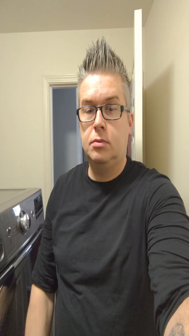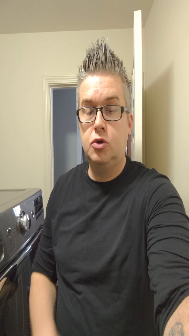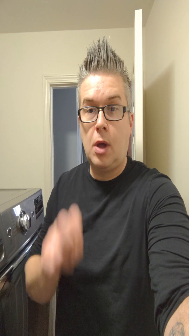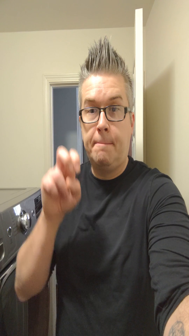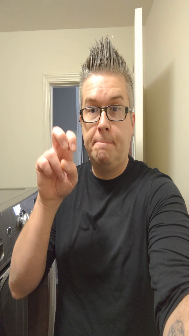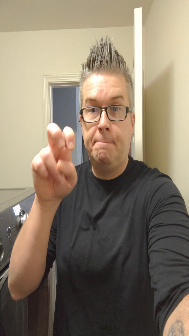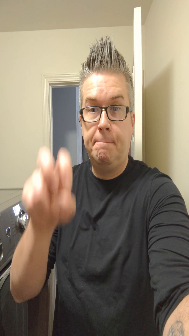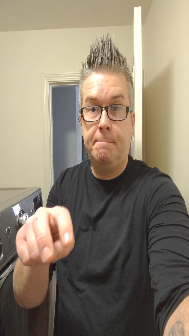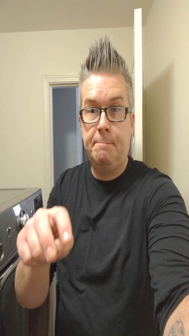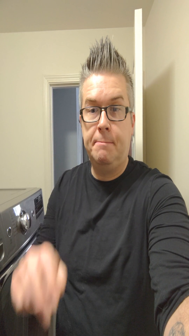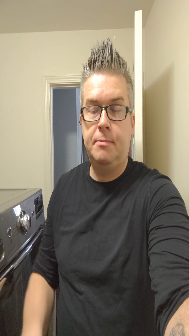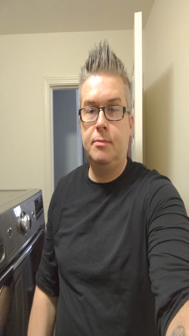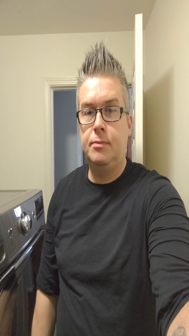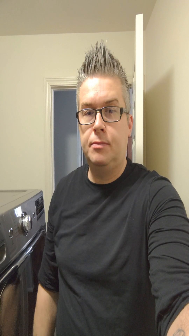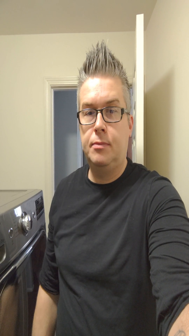jump